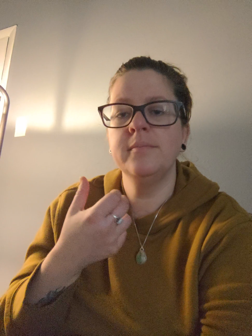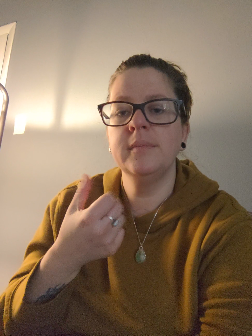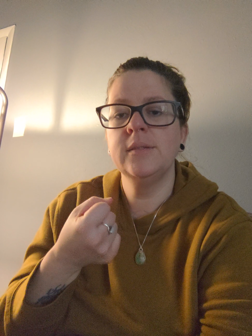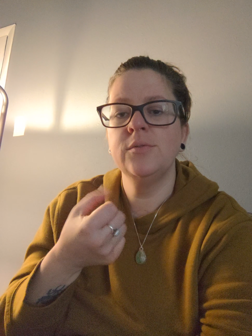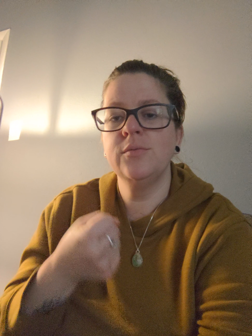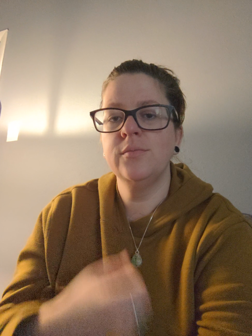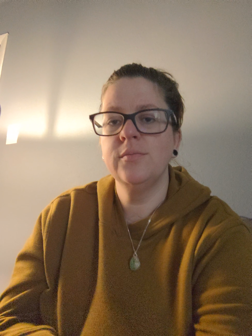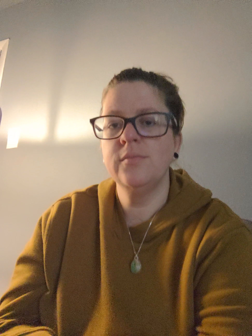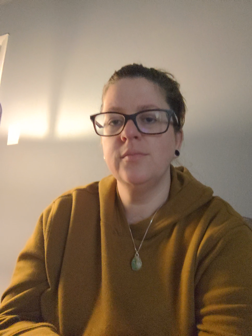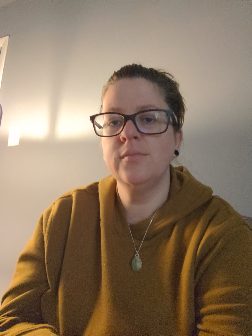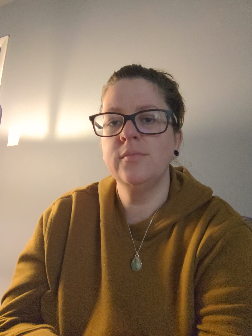milk